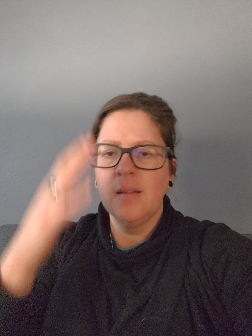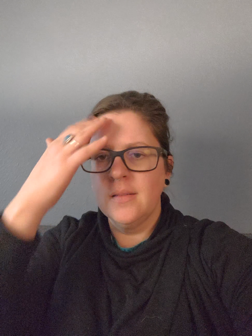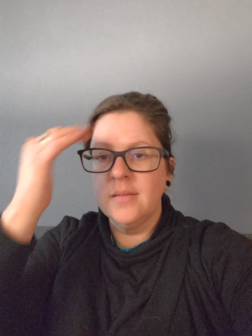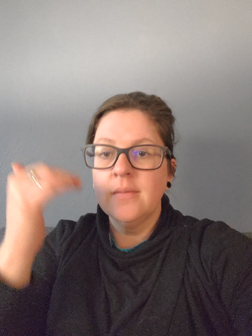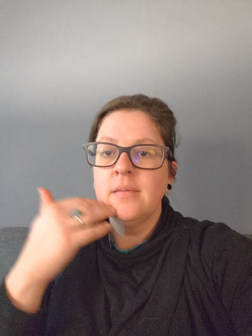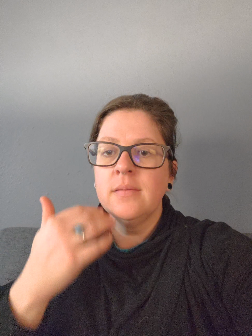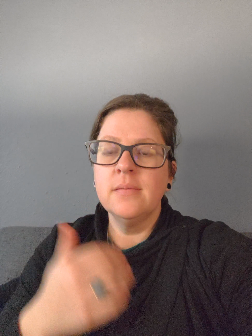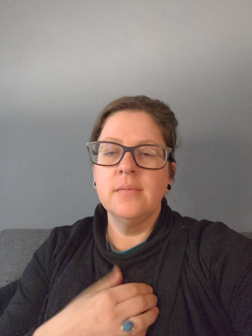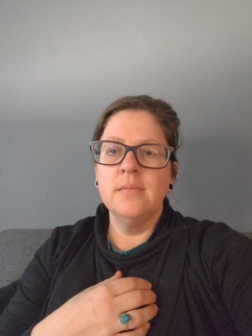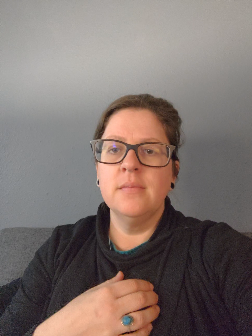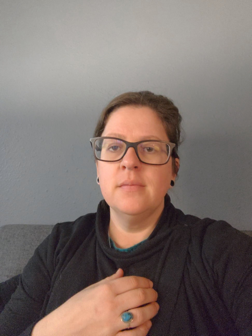head